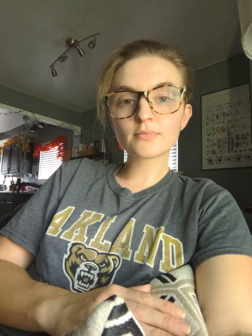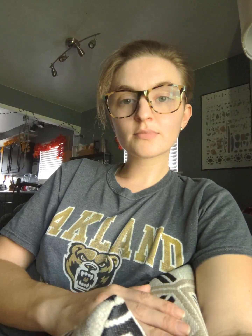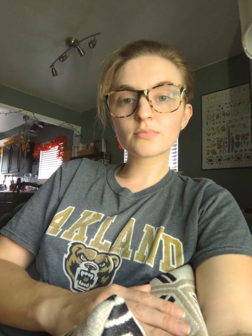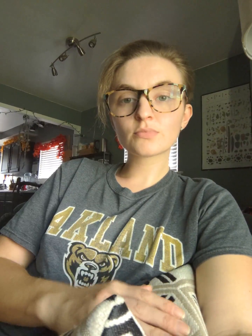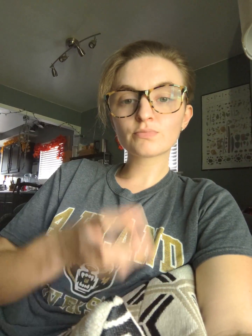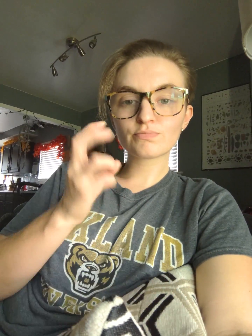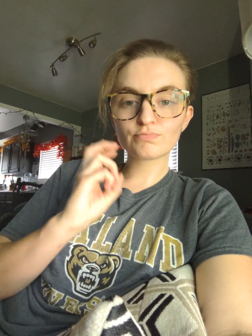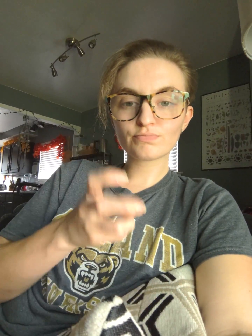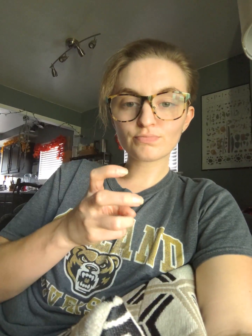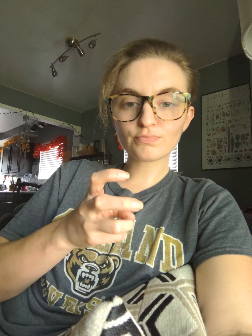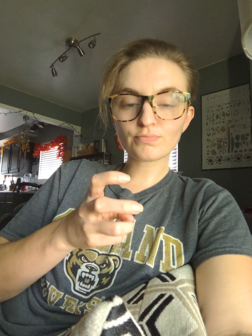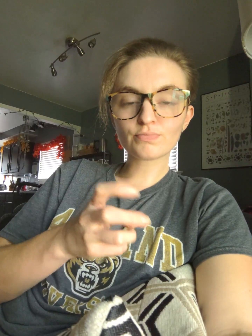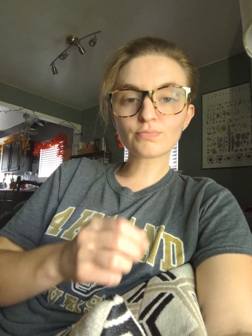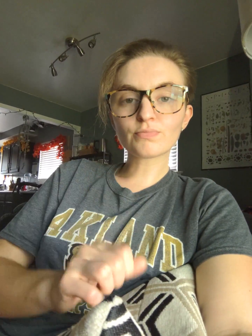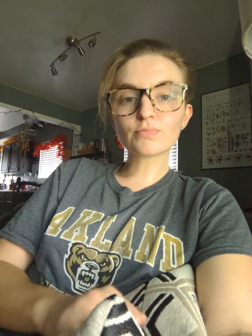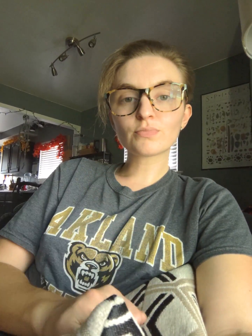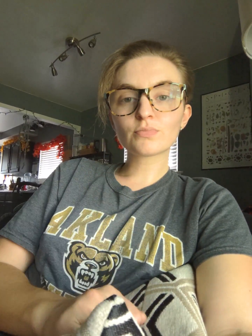hard